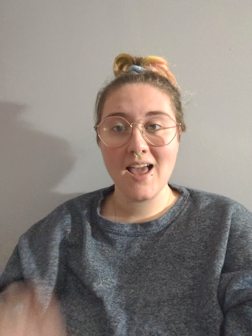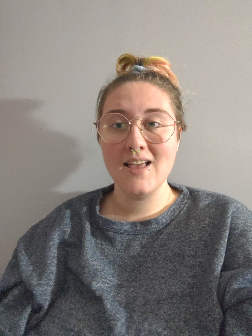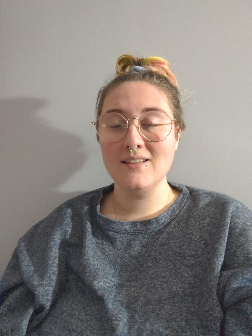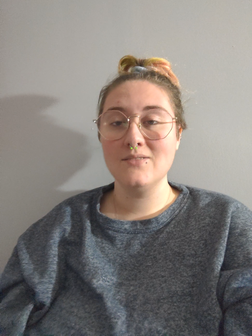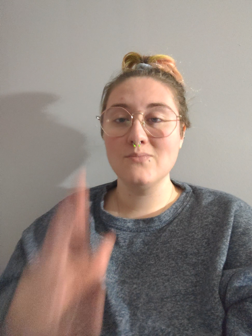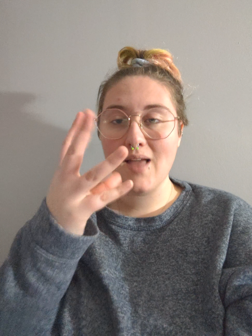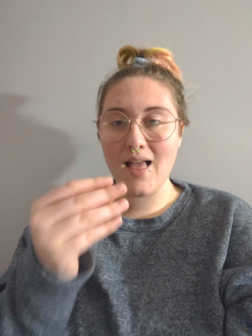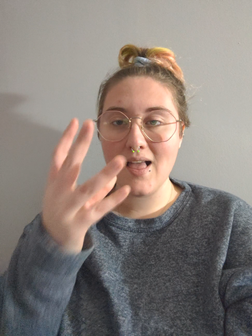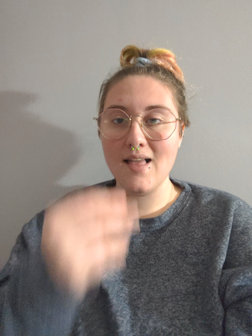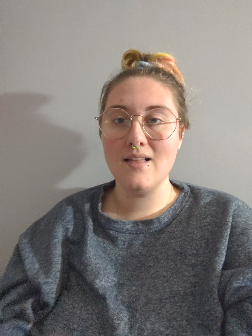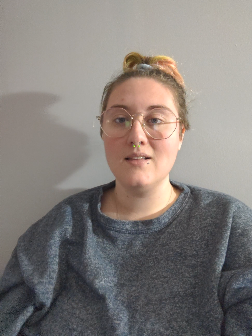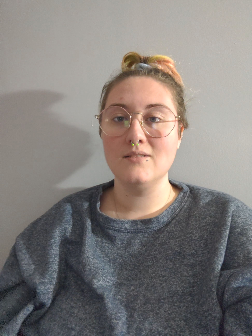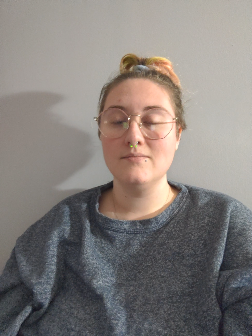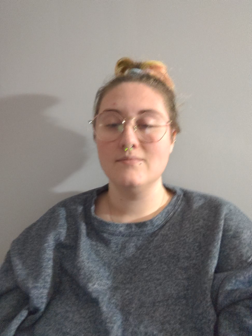wet